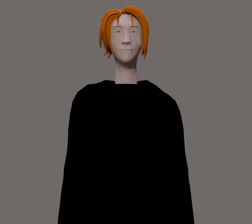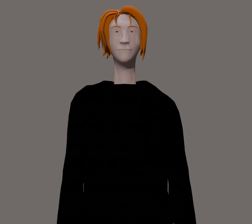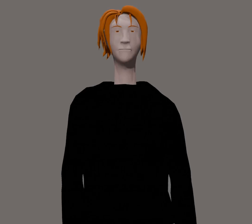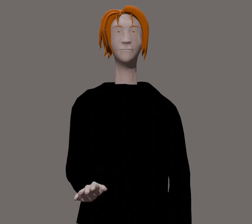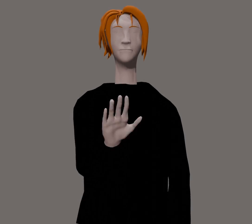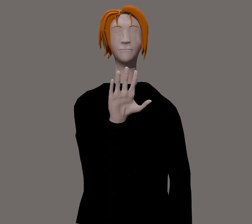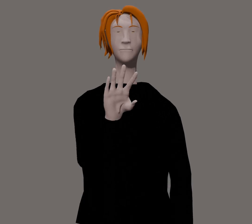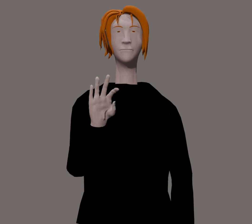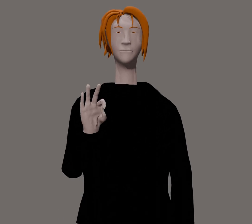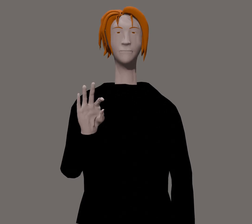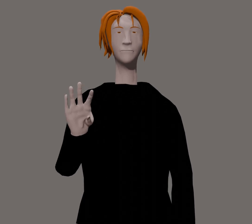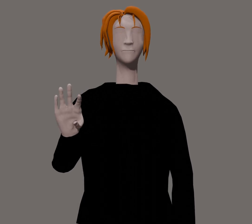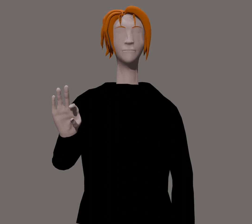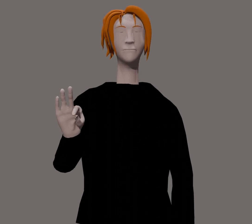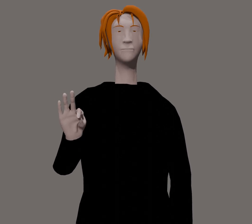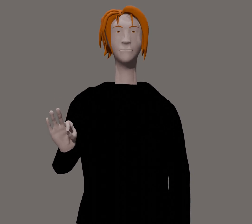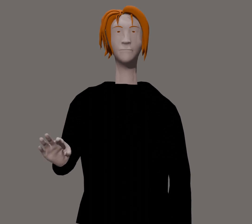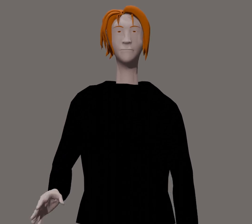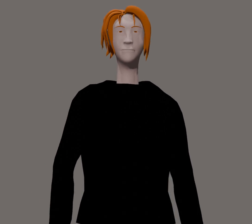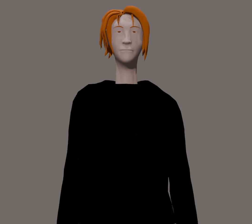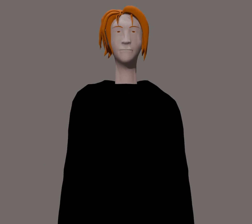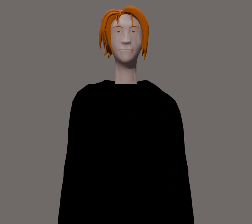Choice